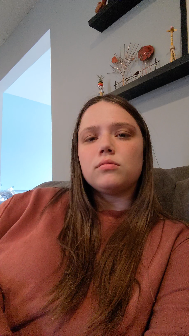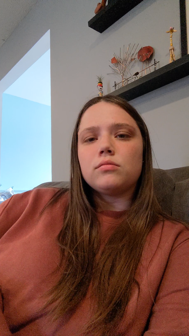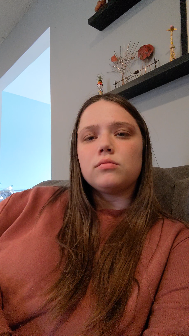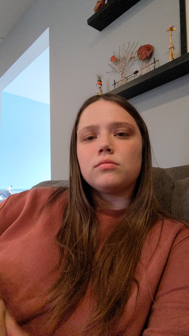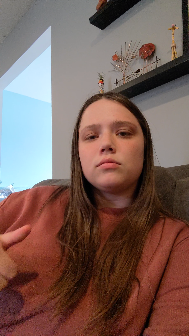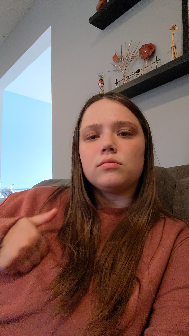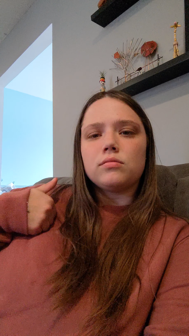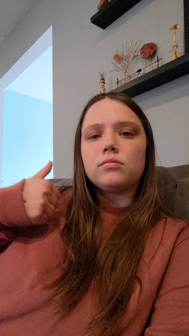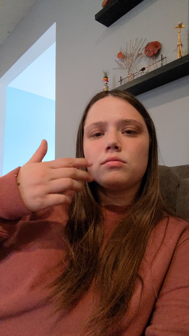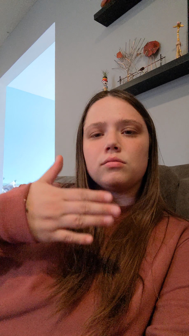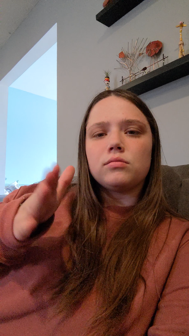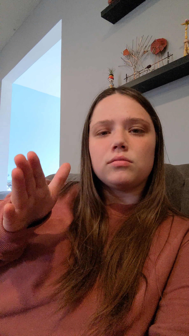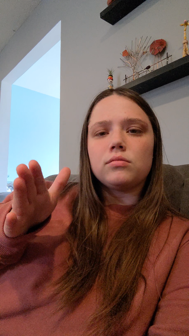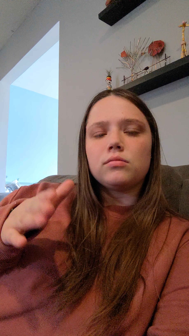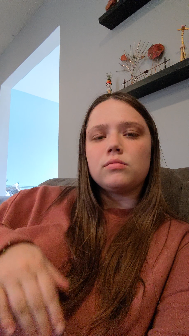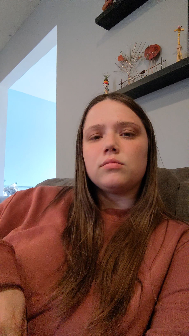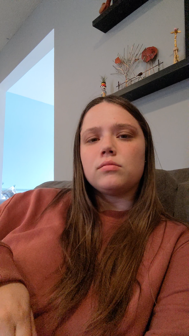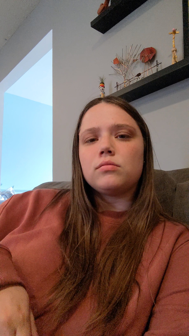living room